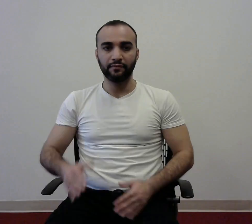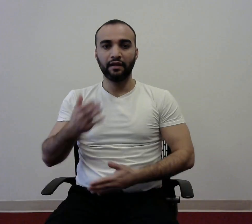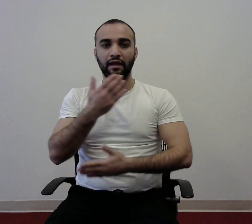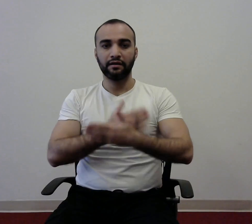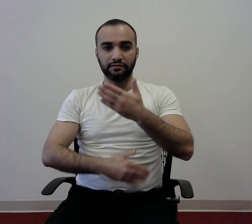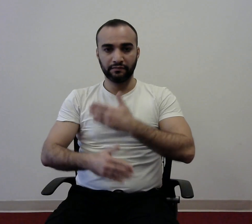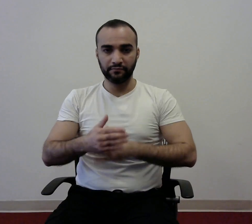əlil